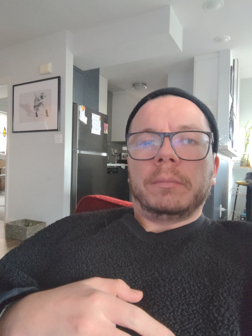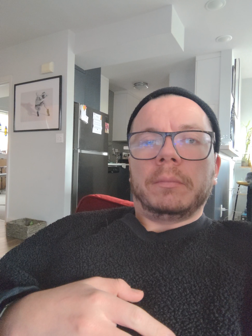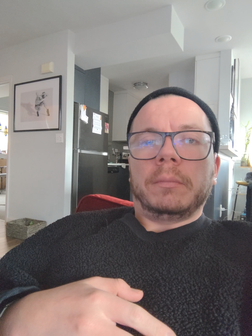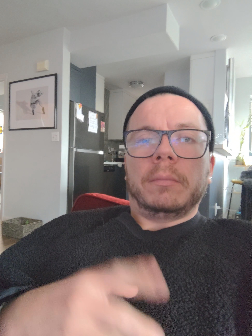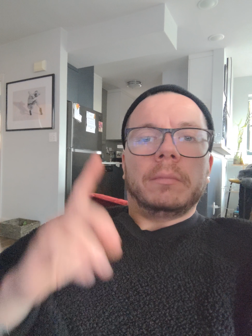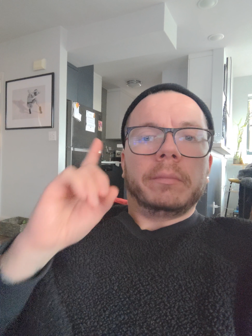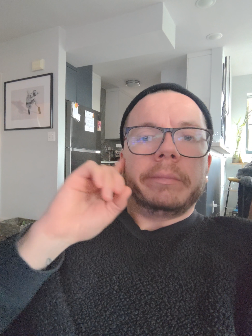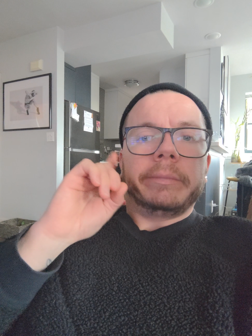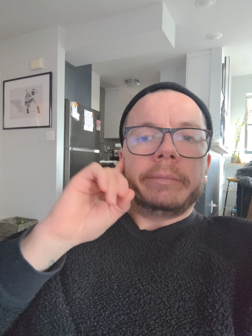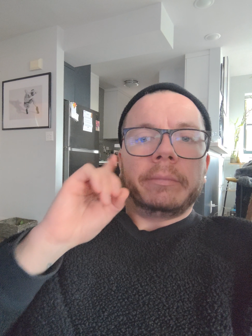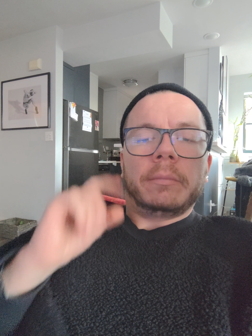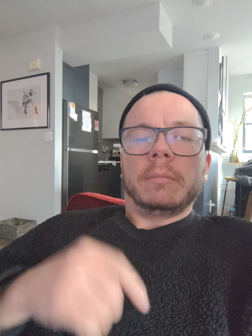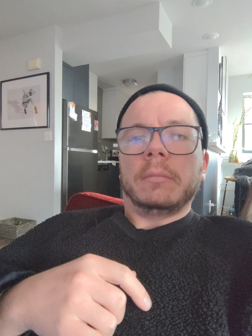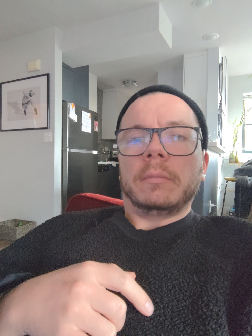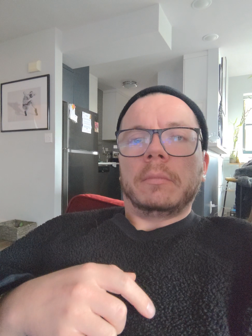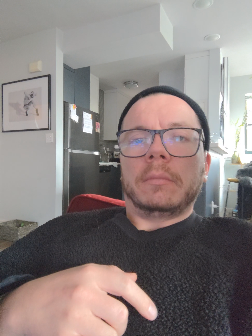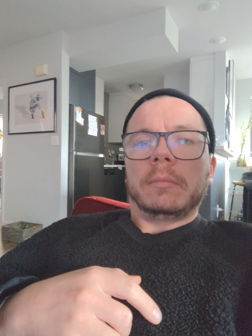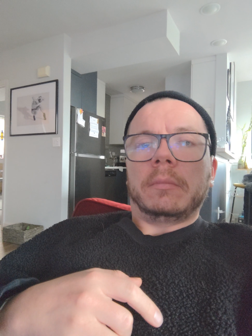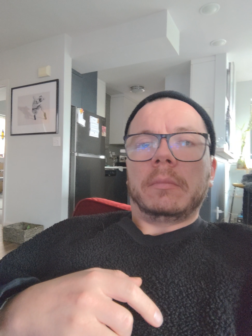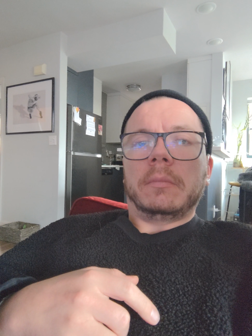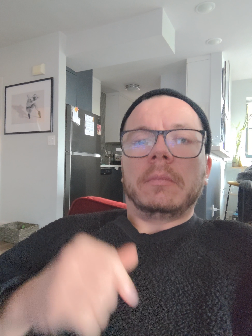ear